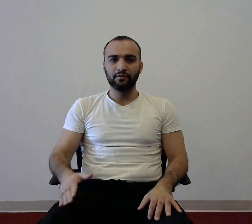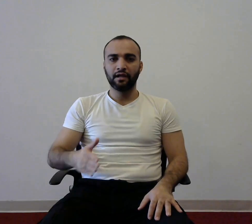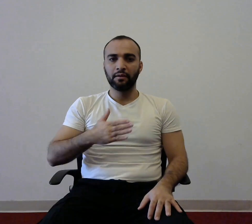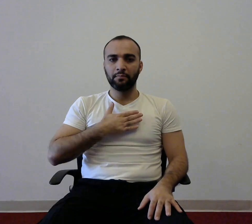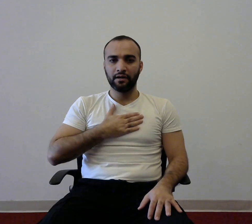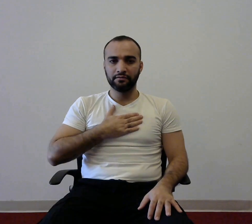mən